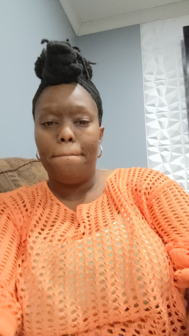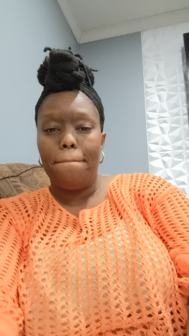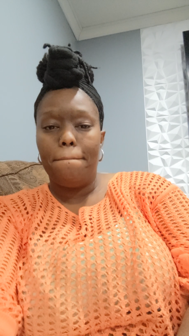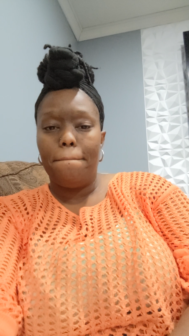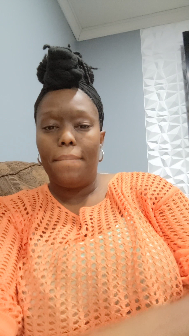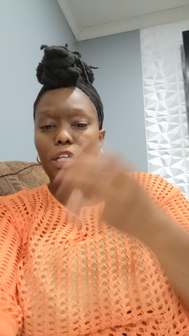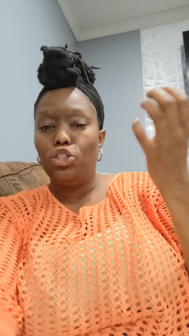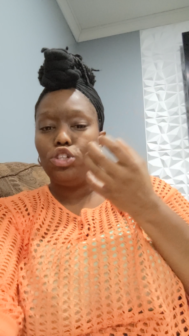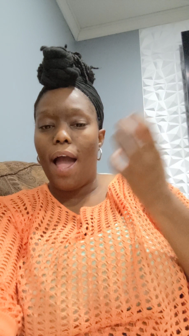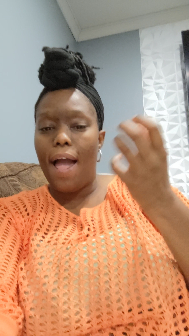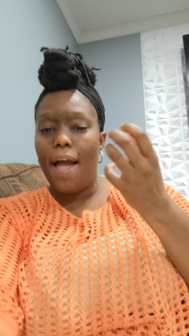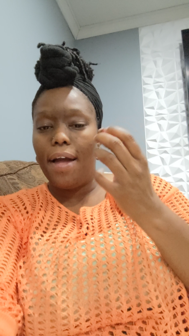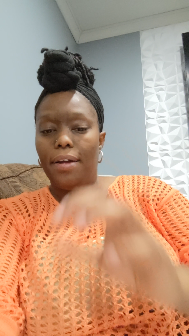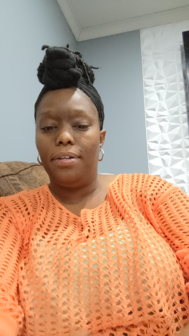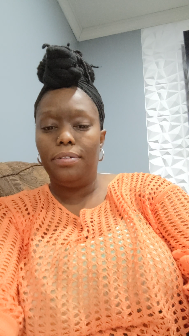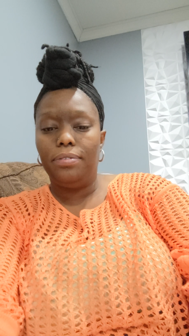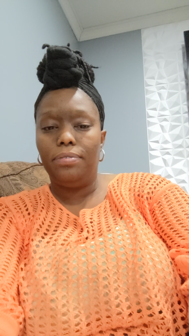shake